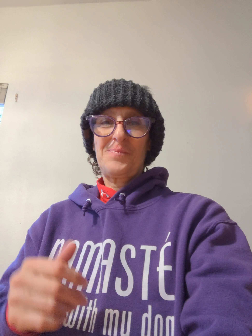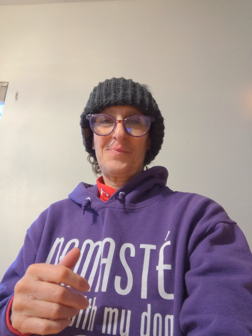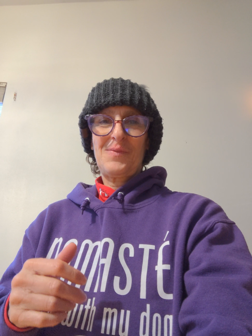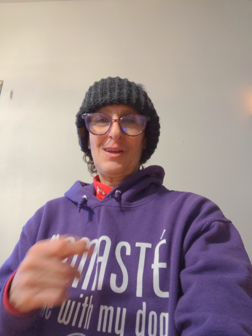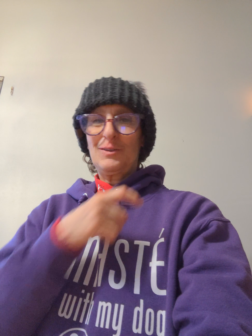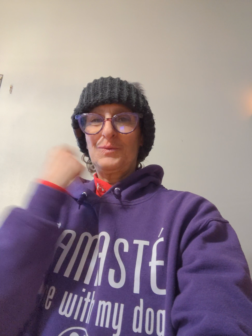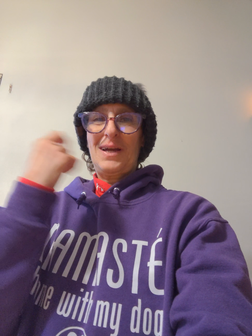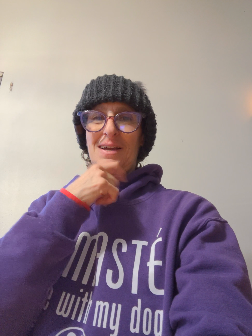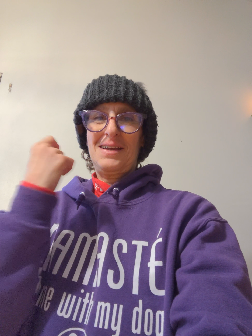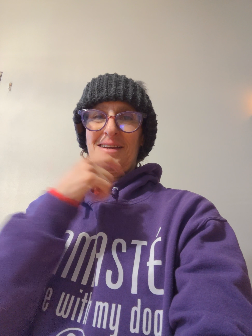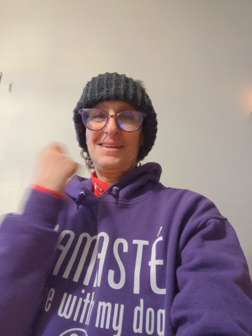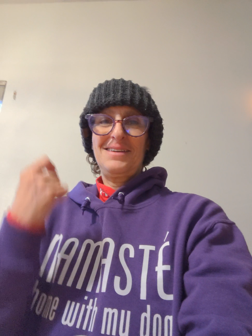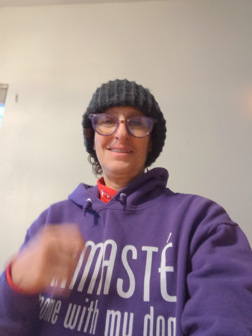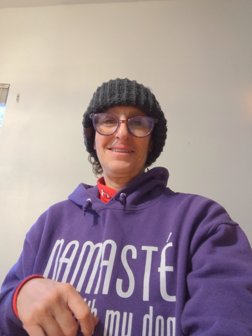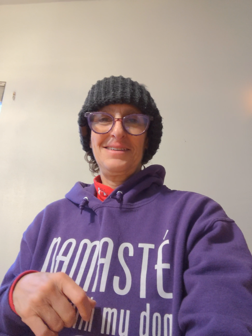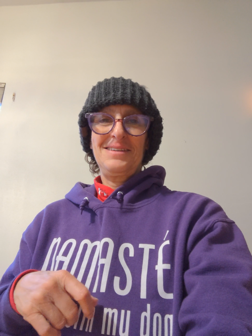dryer